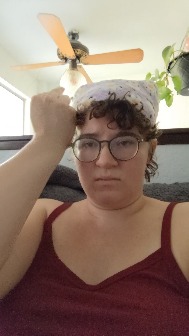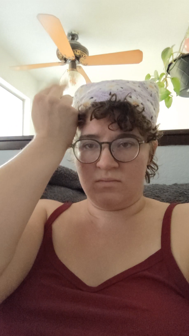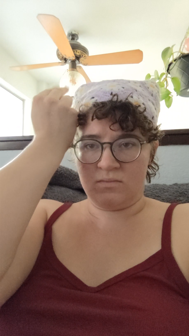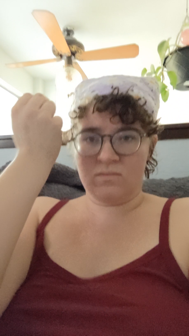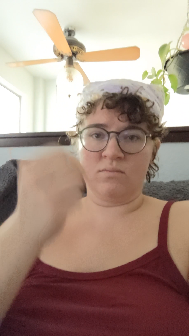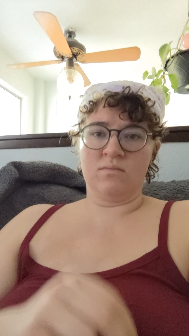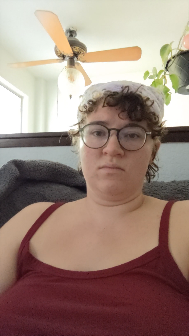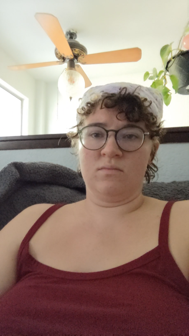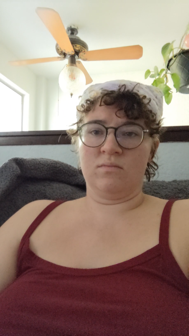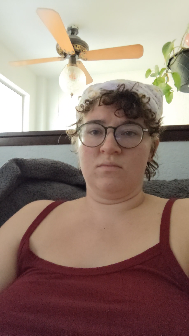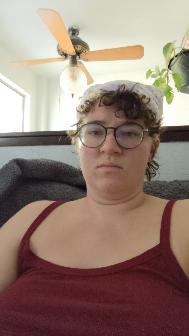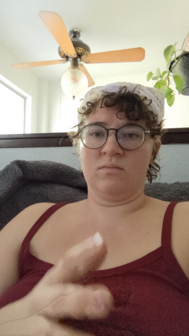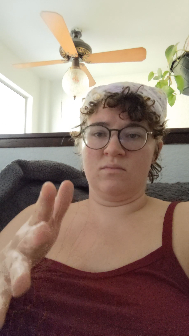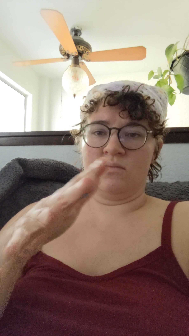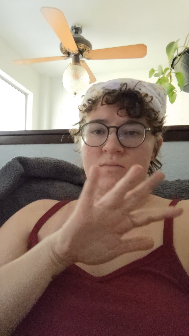cover